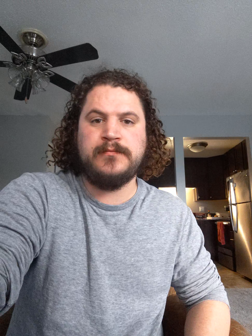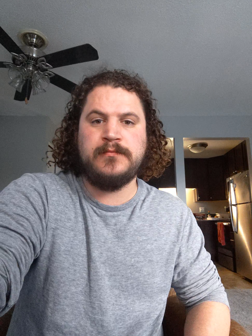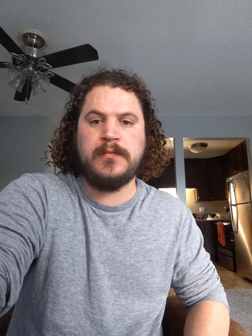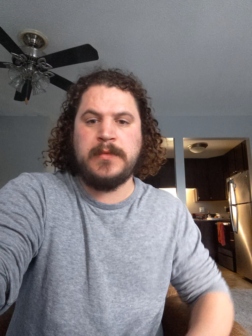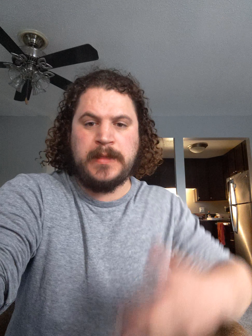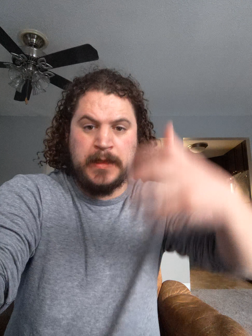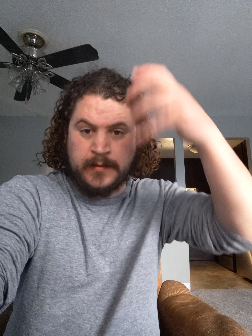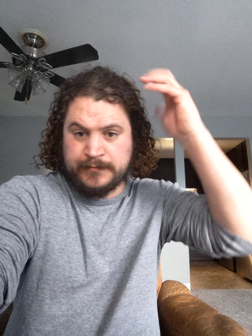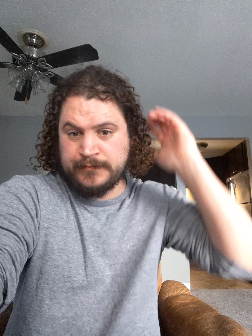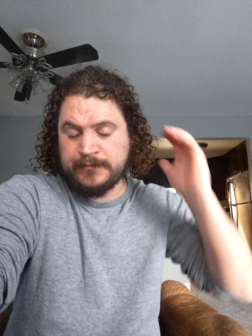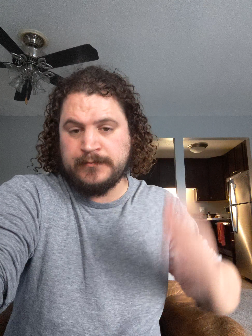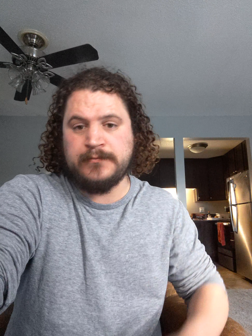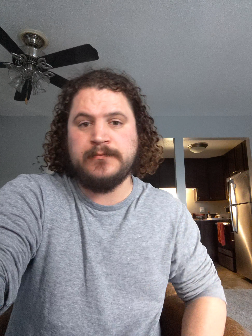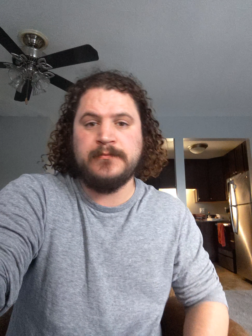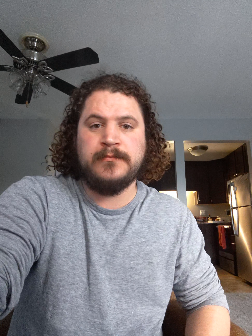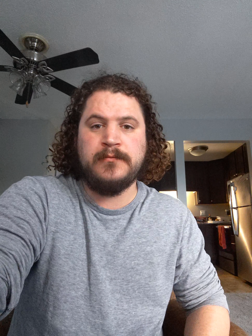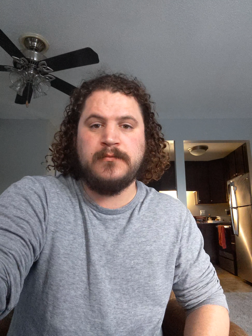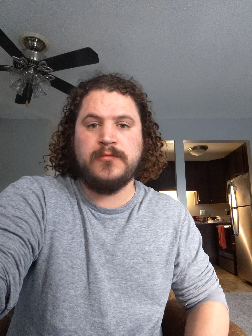lion